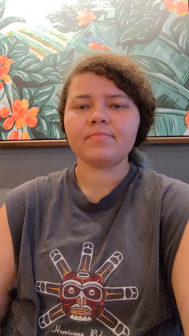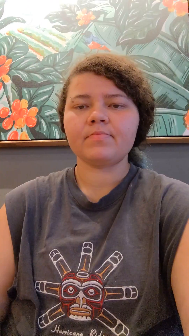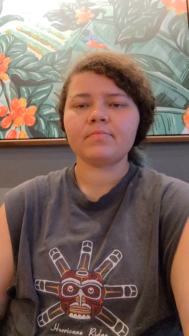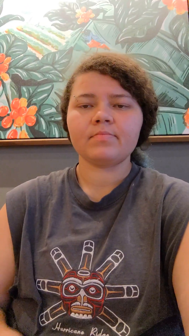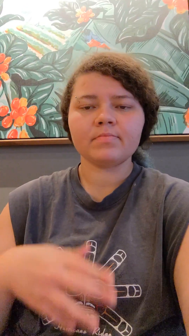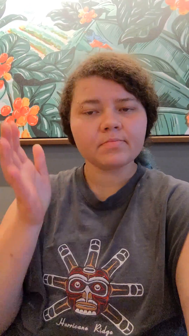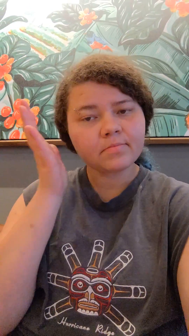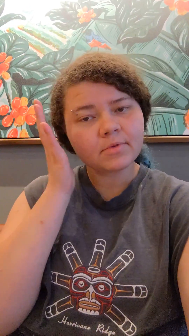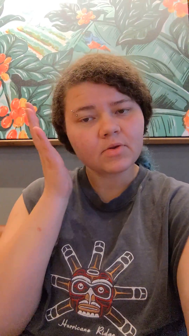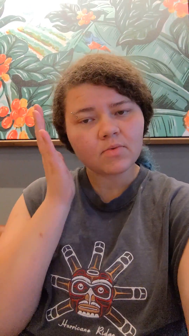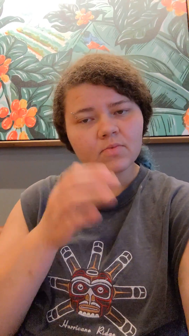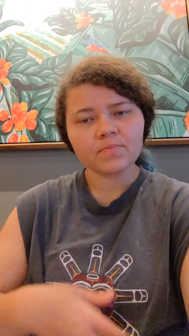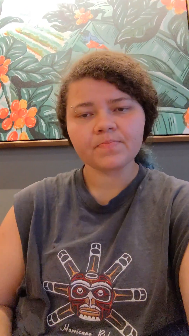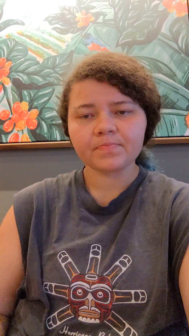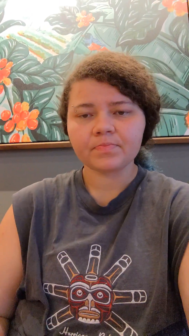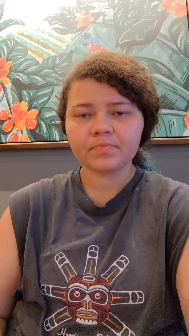pillow